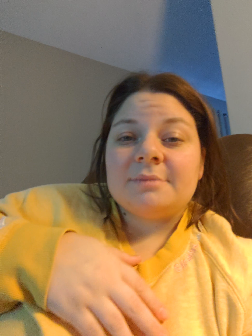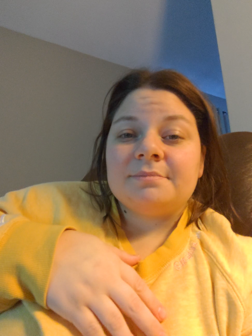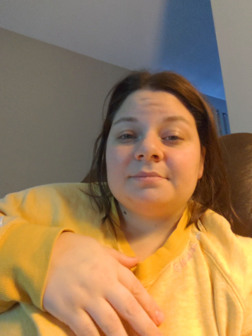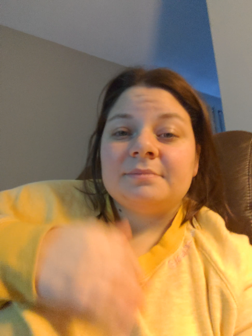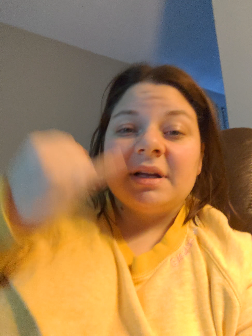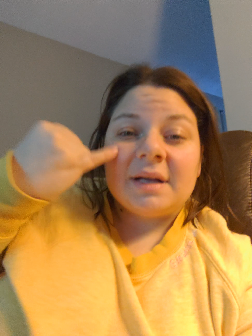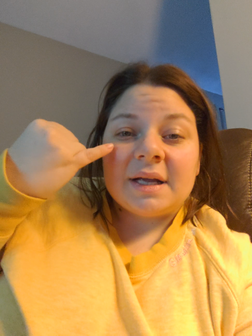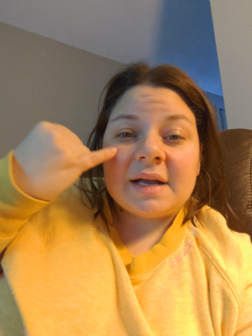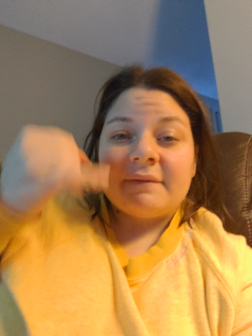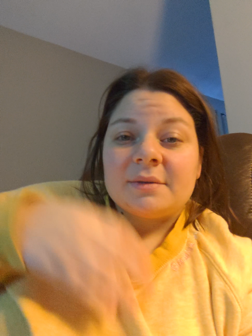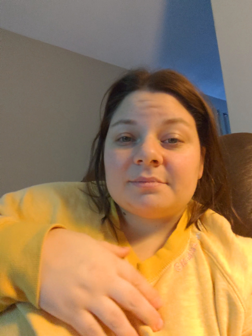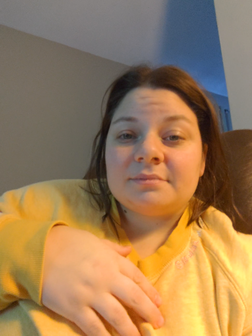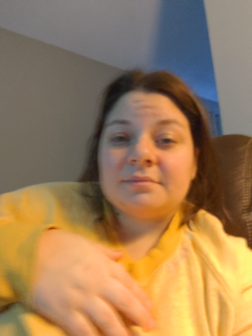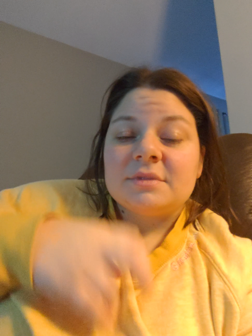if